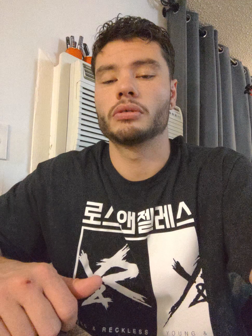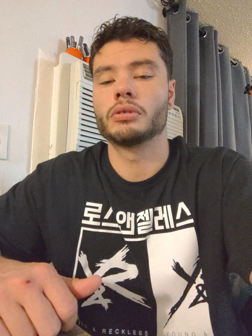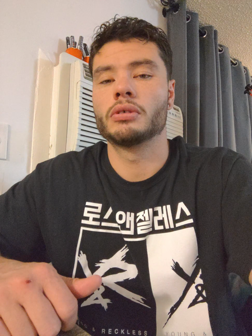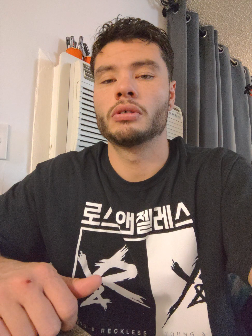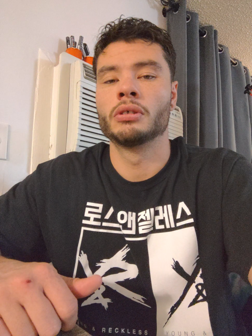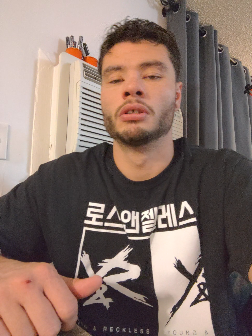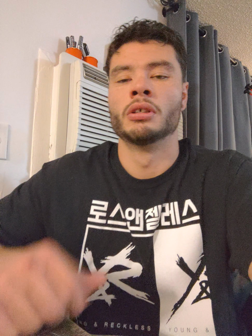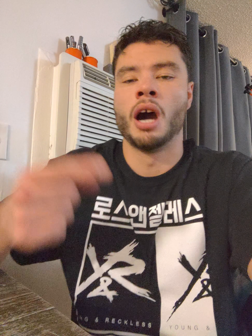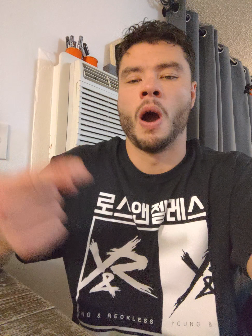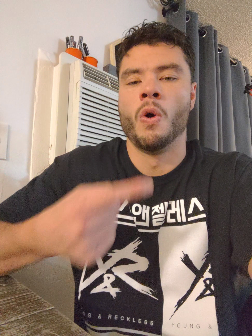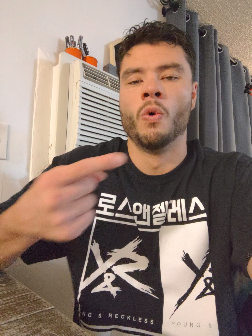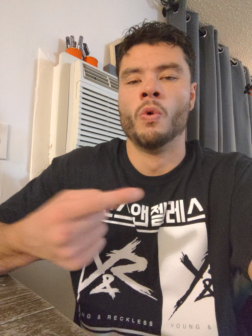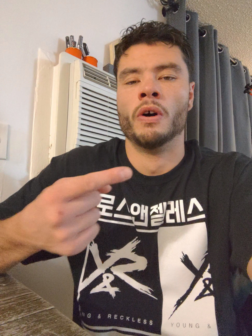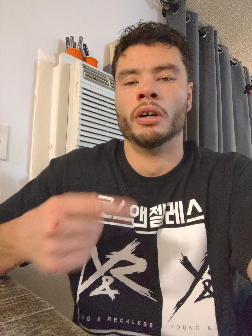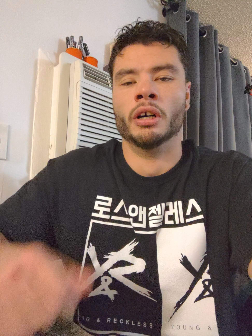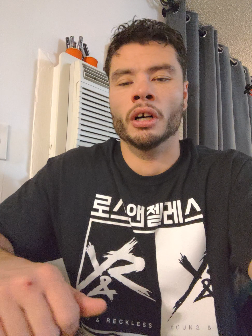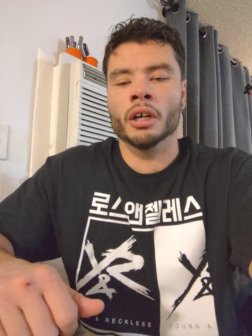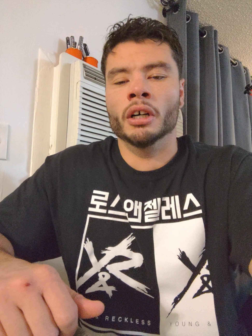owie